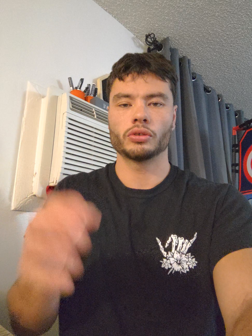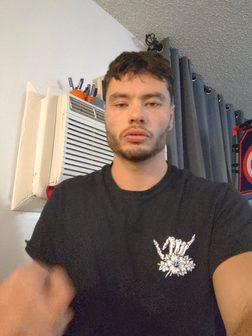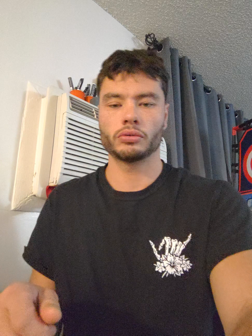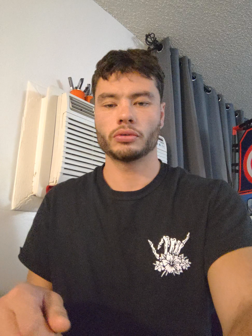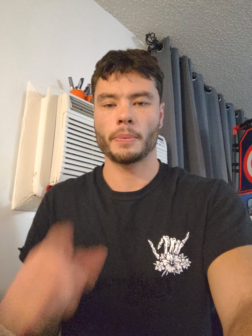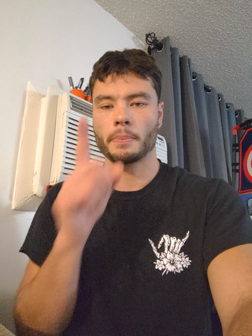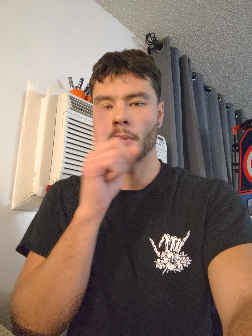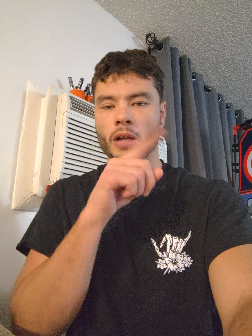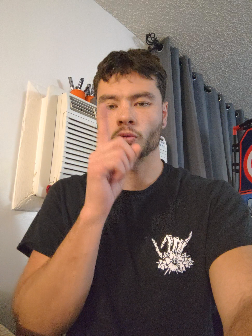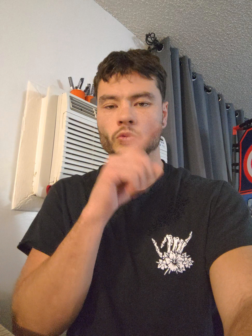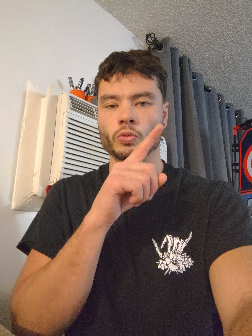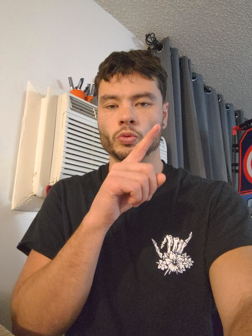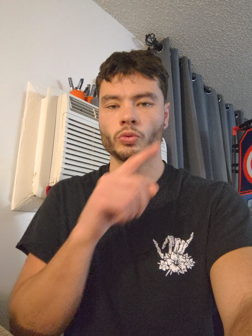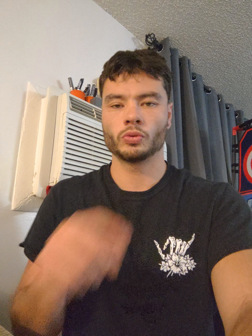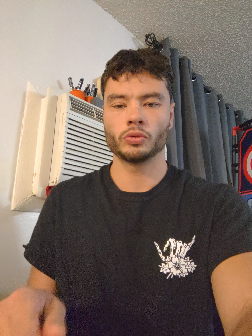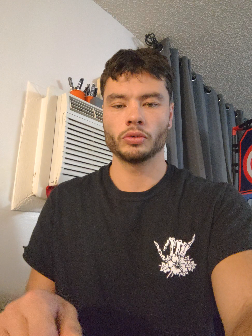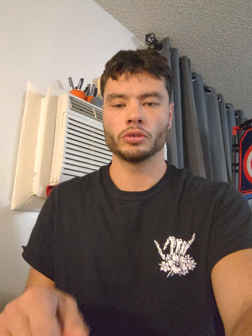mouse